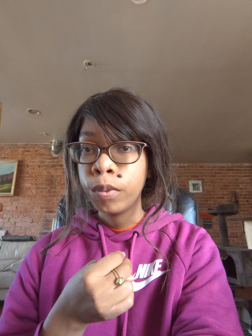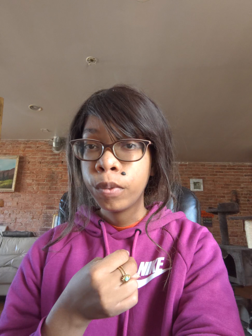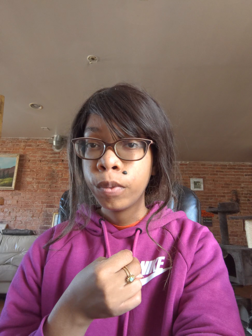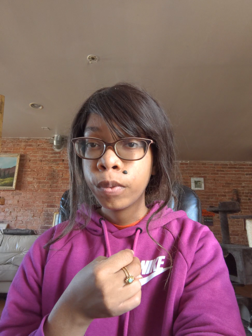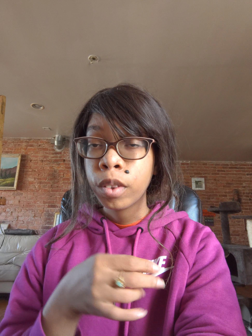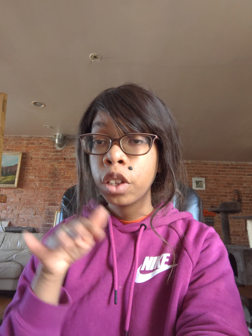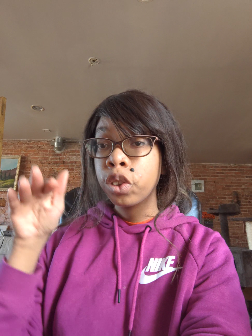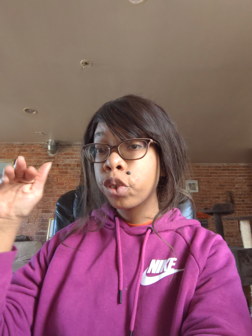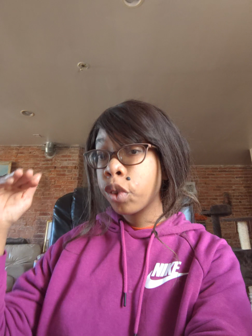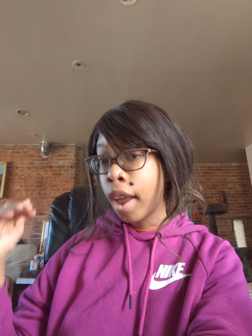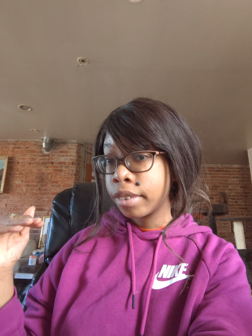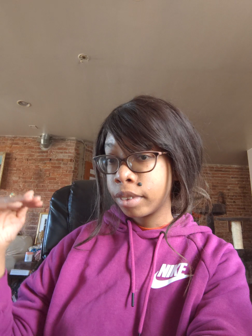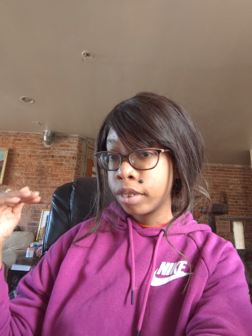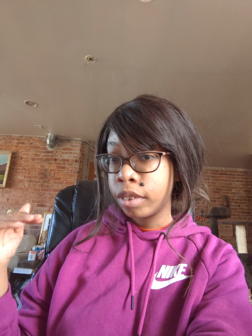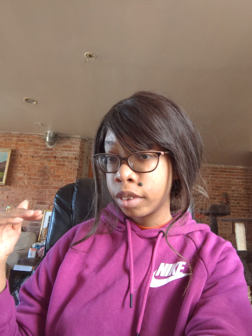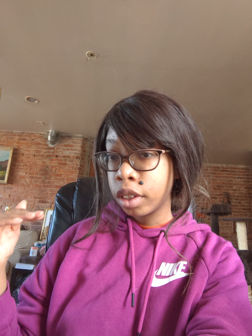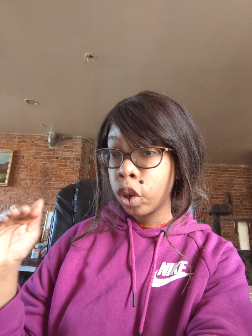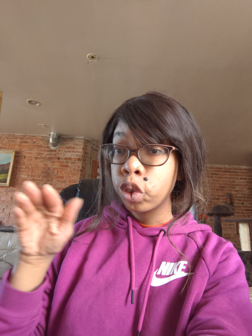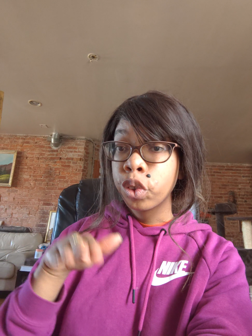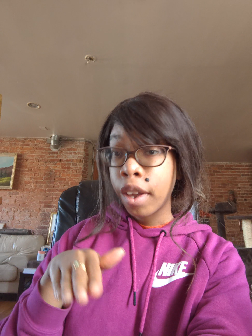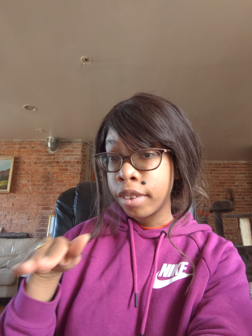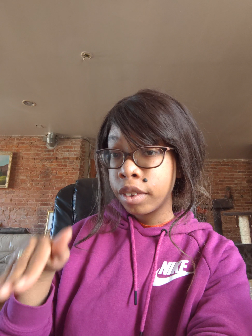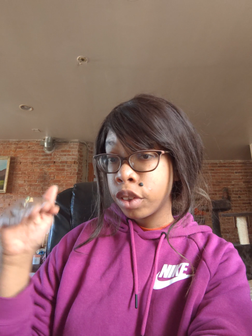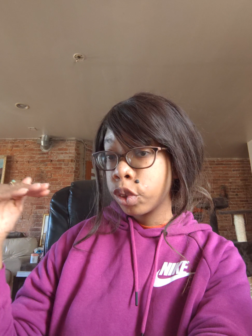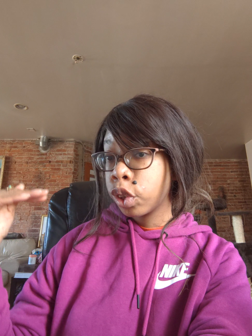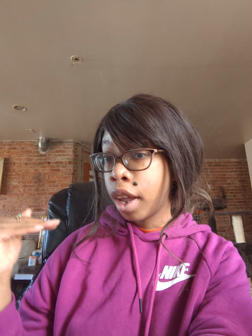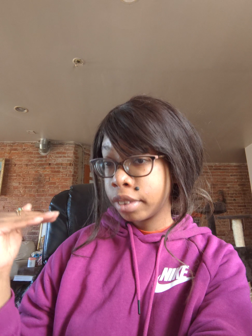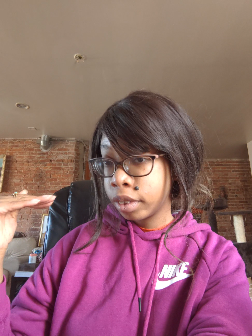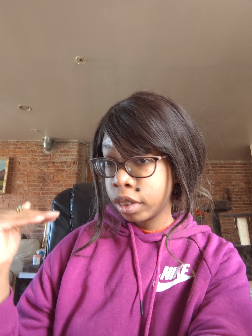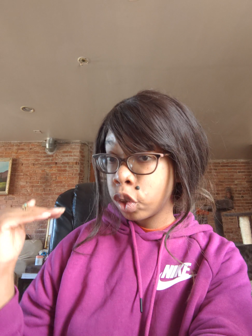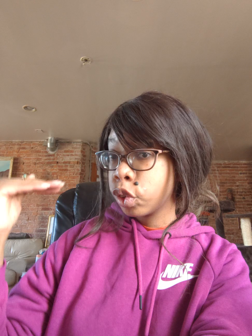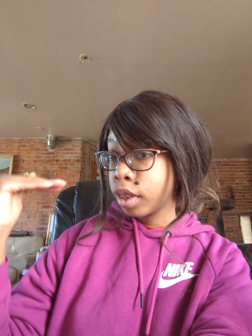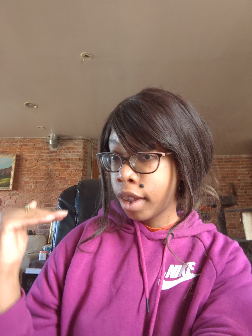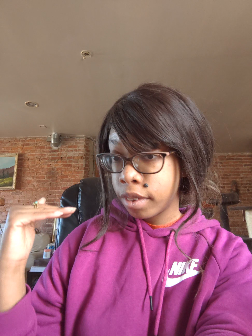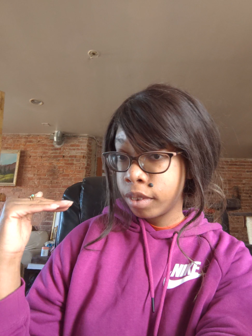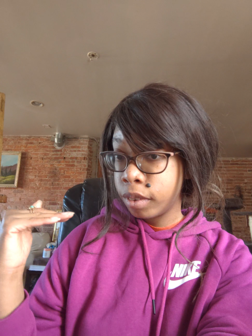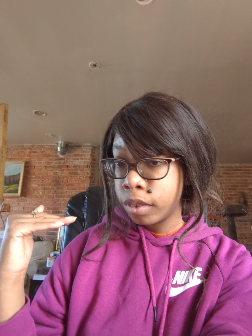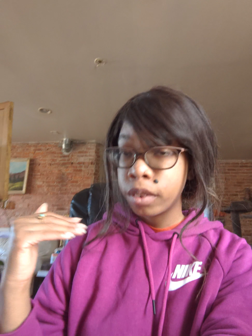child